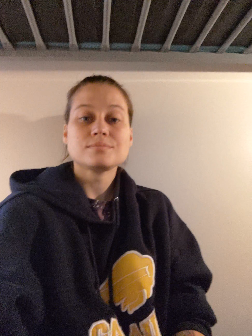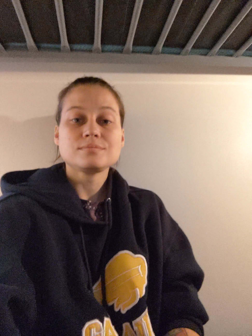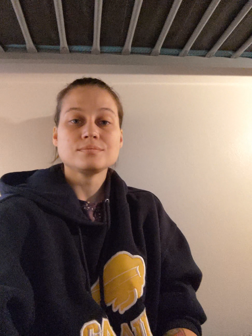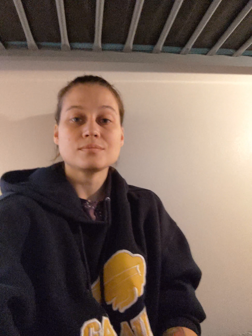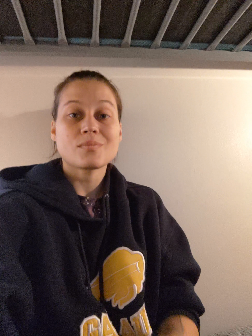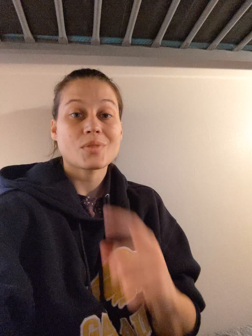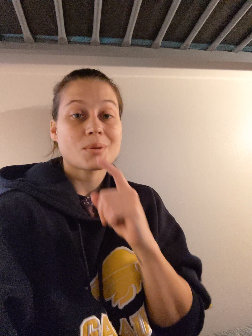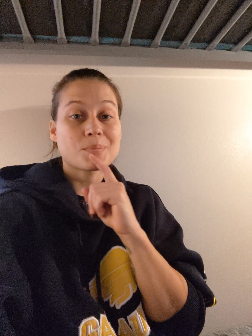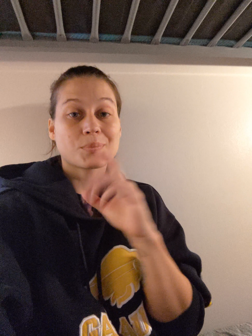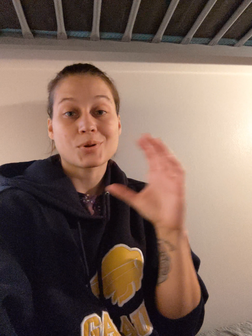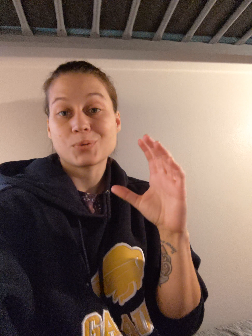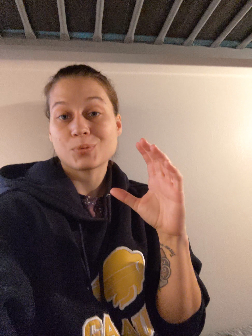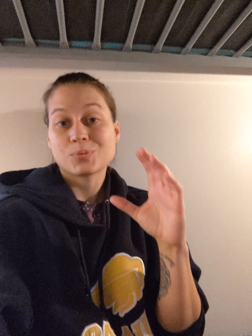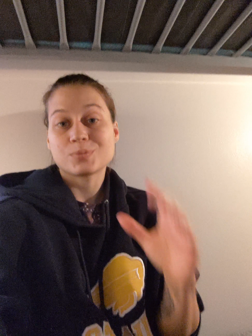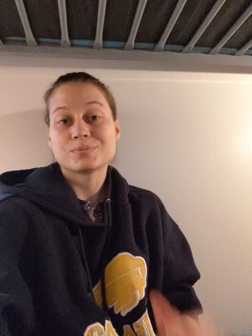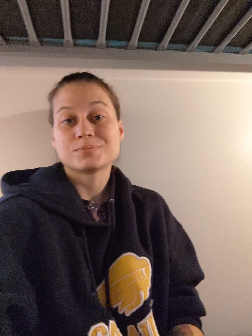balloon